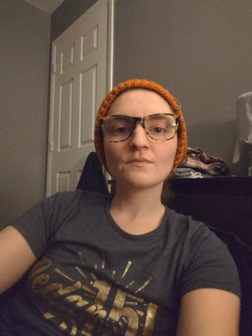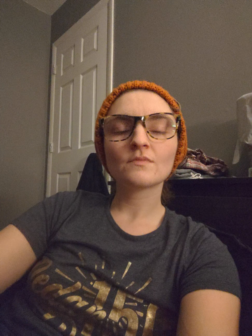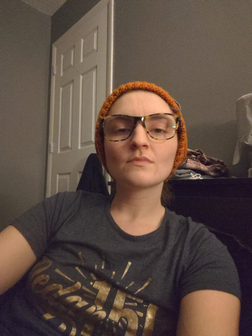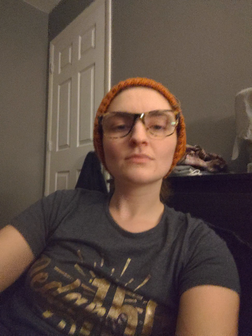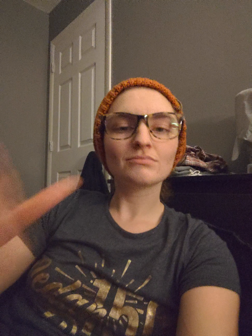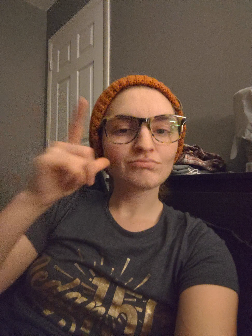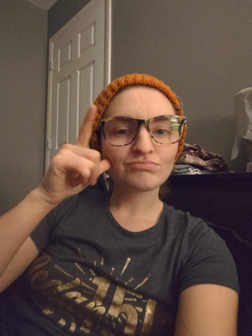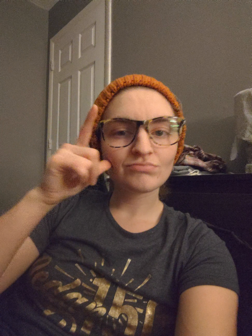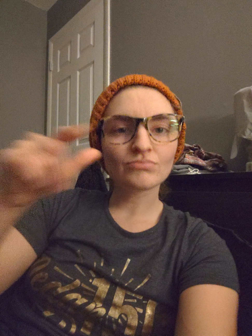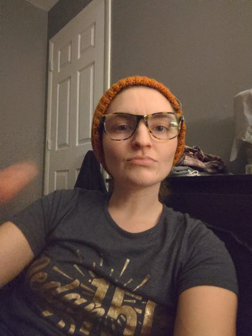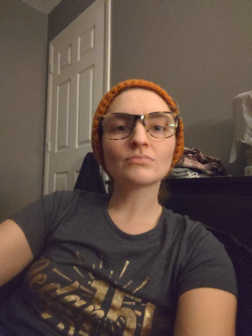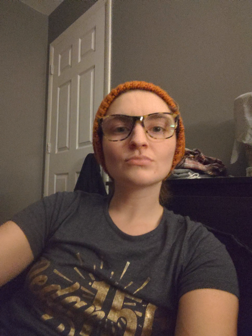listen